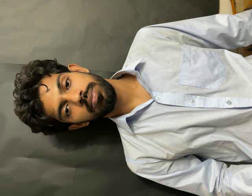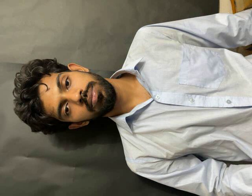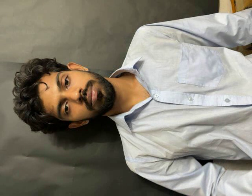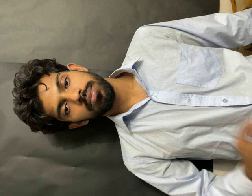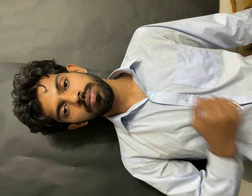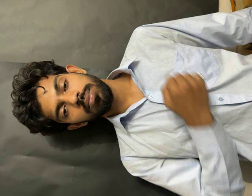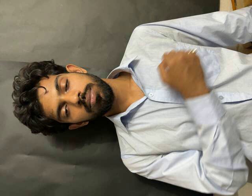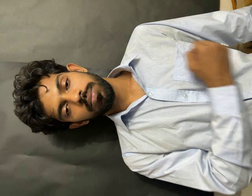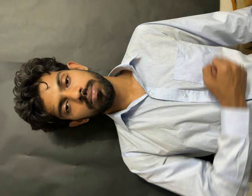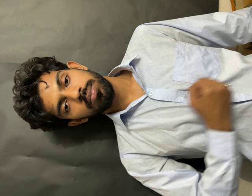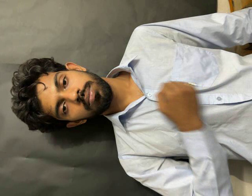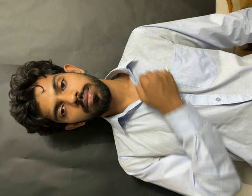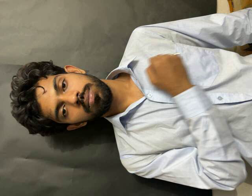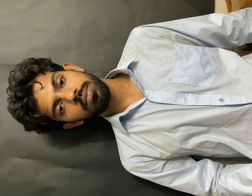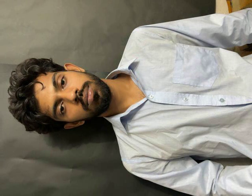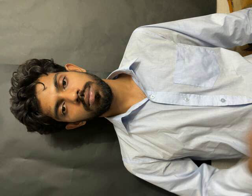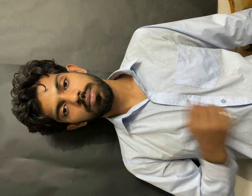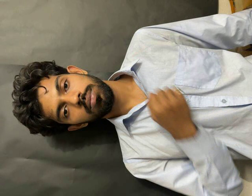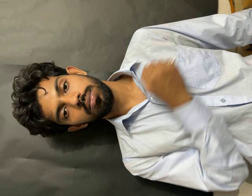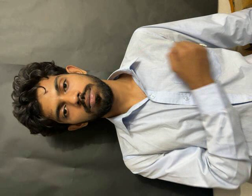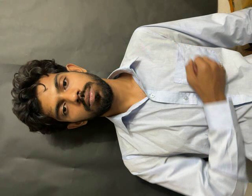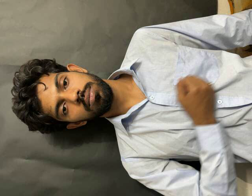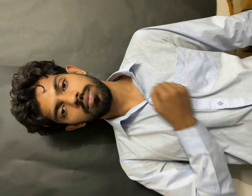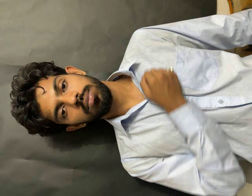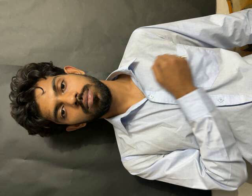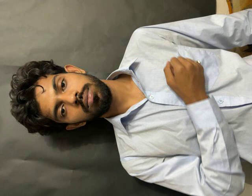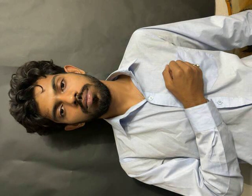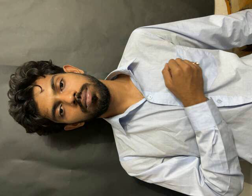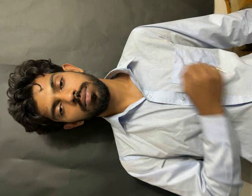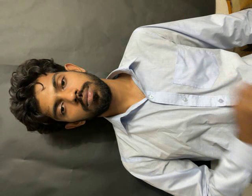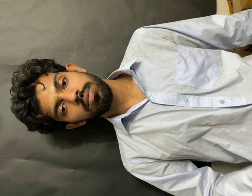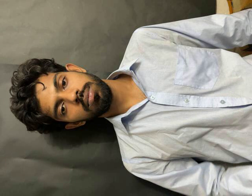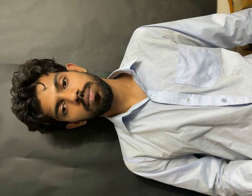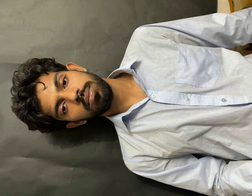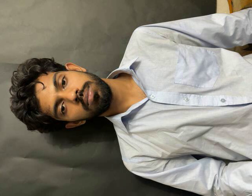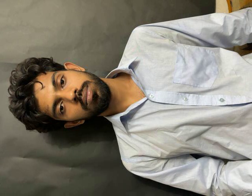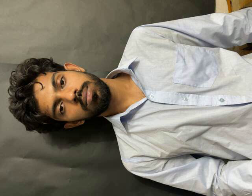sorry